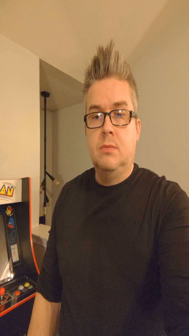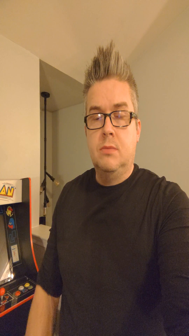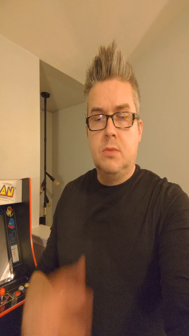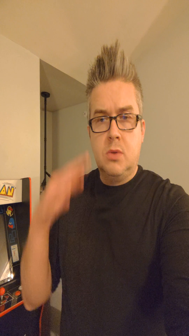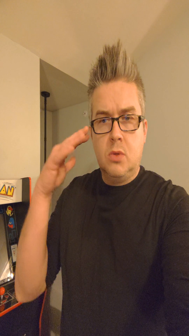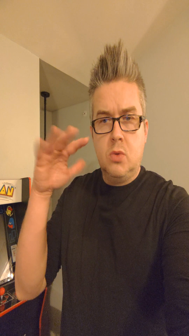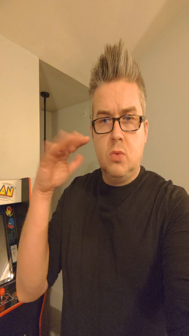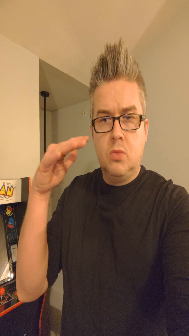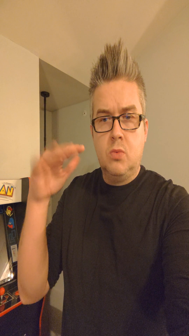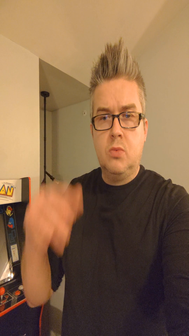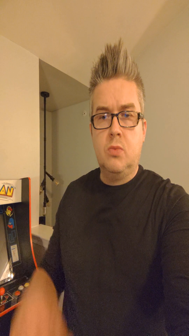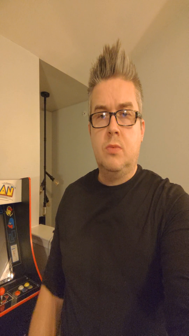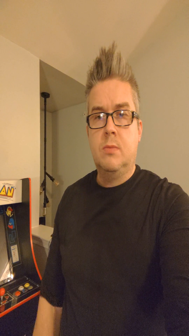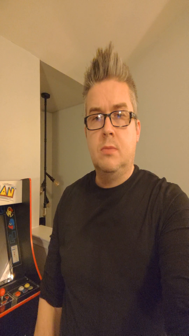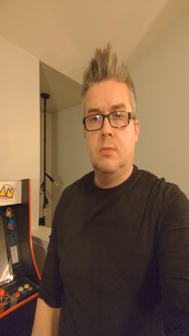noisy